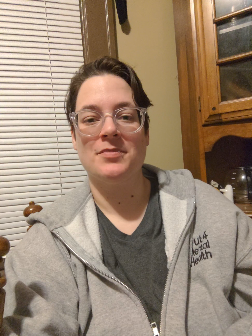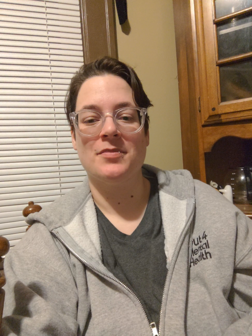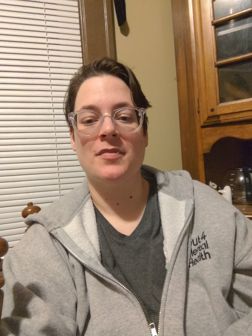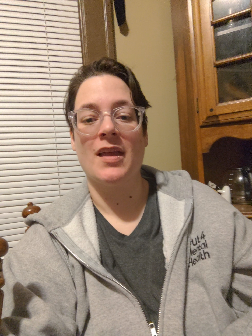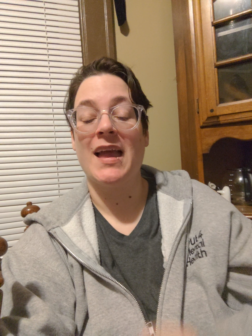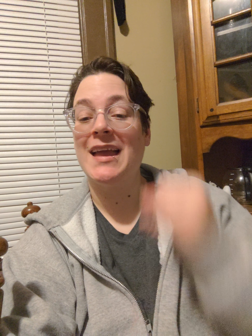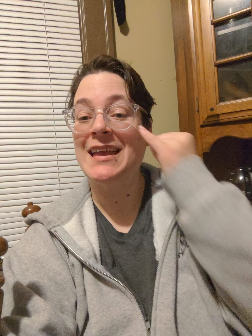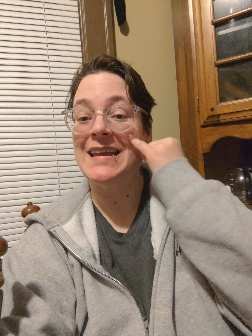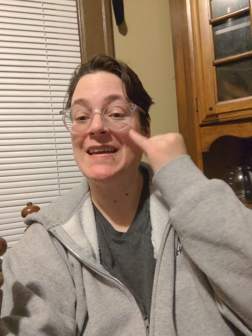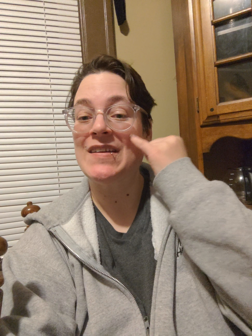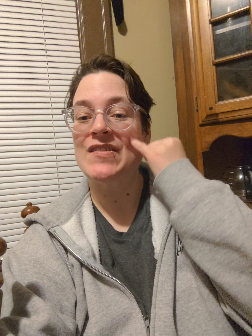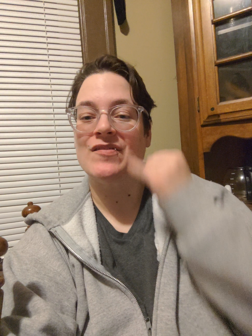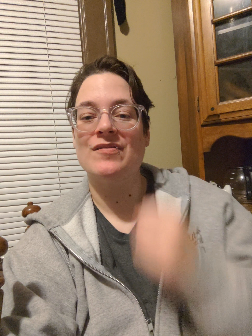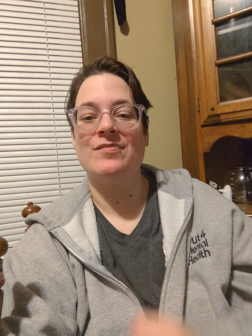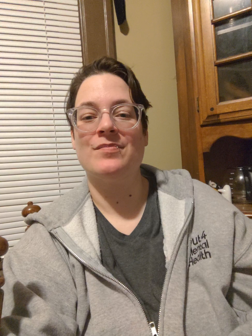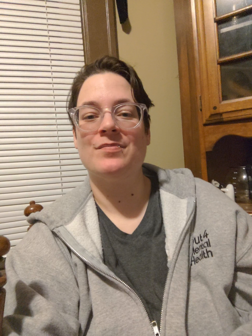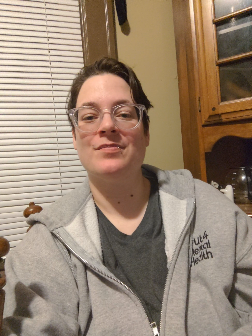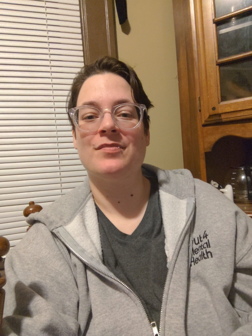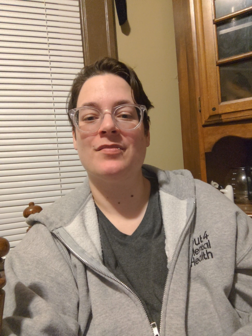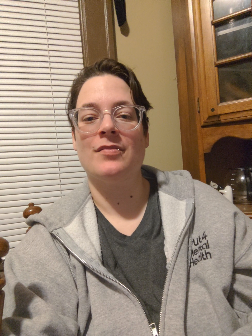if